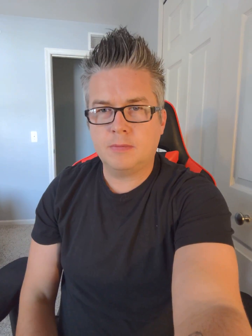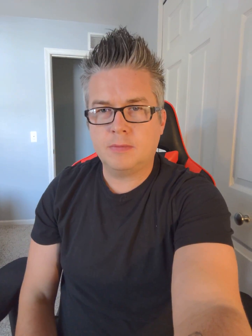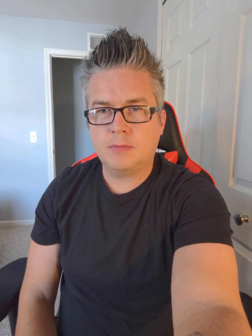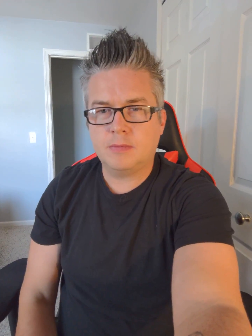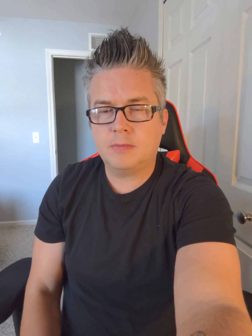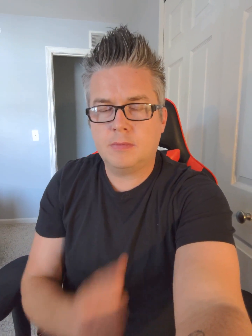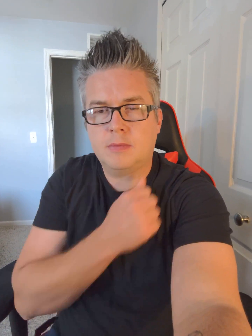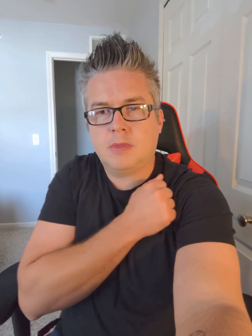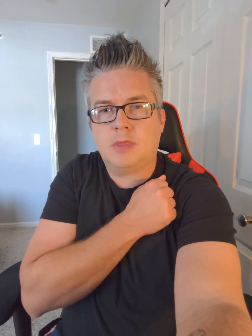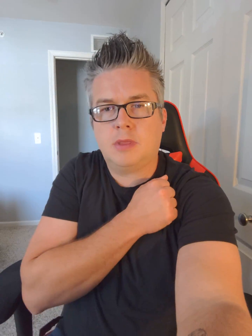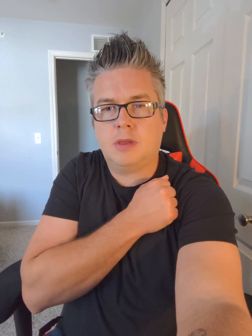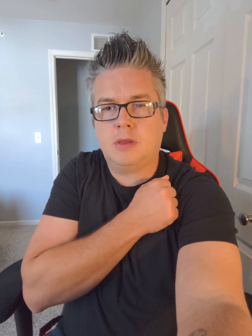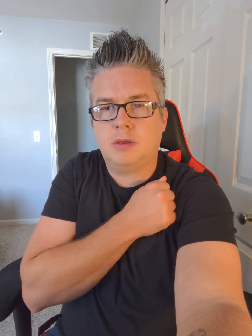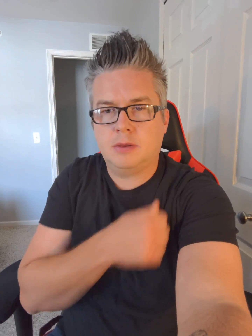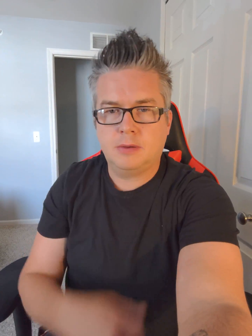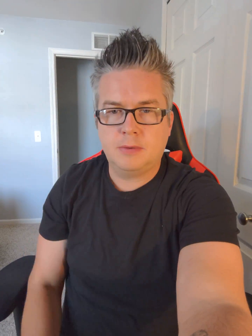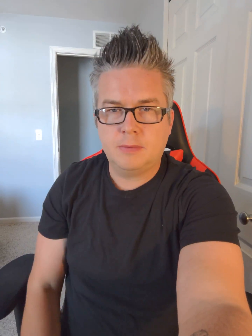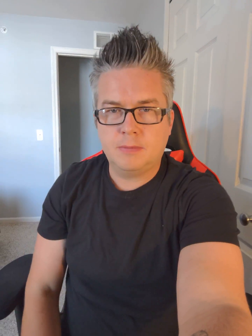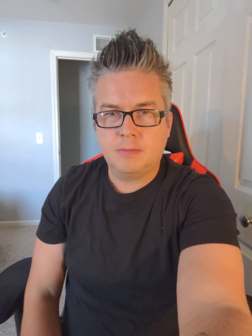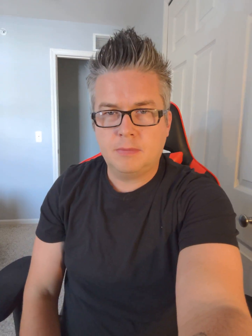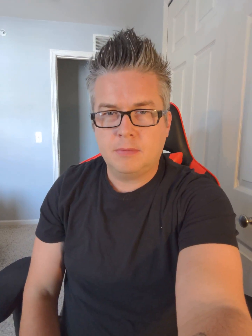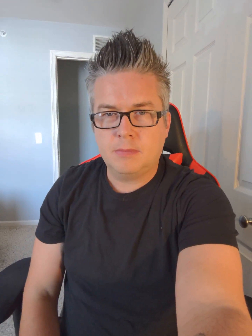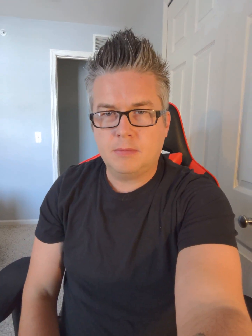love